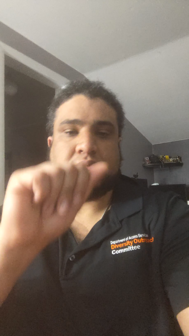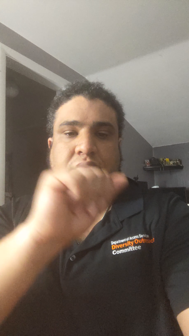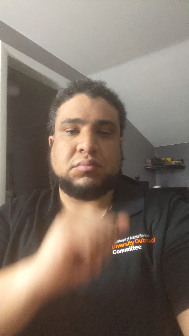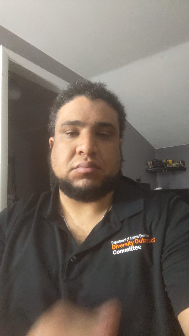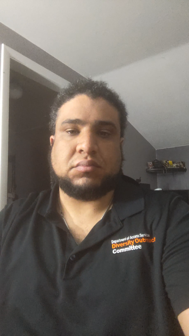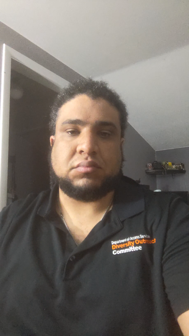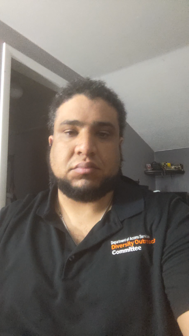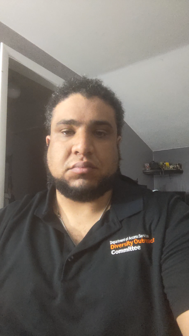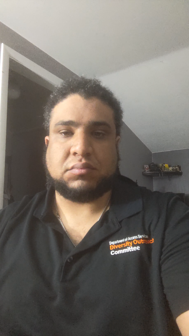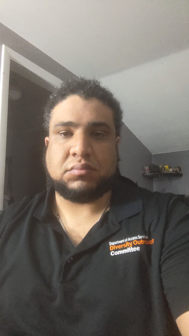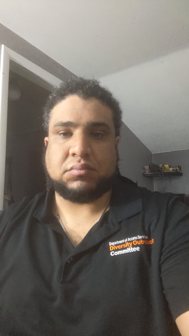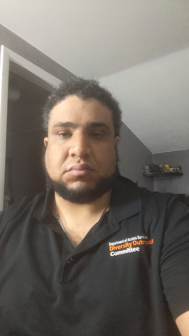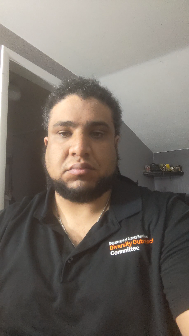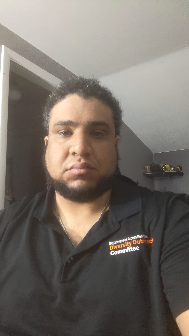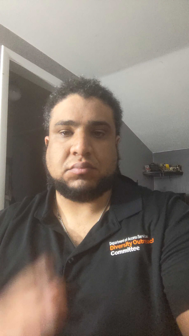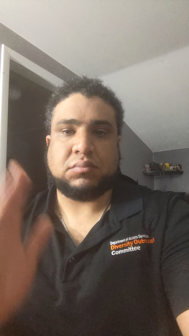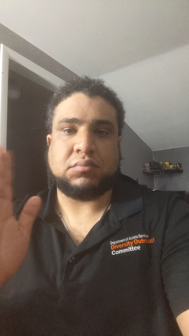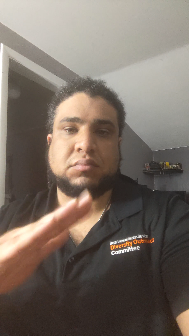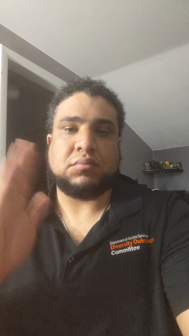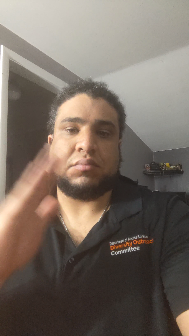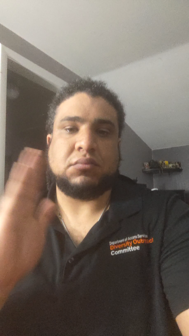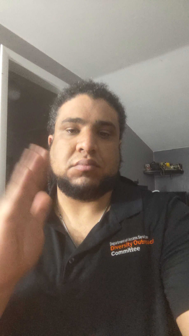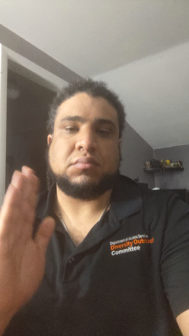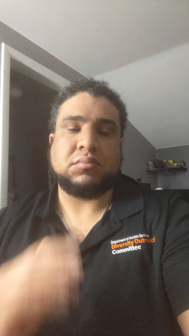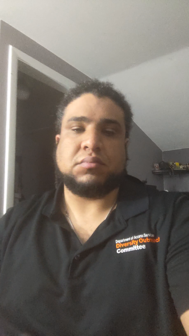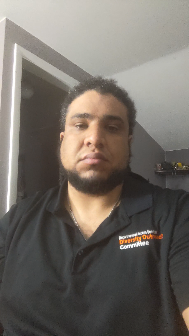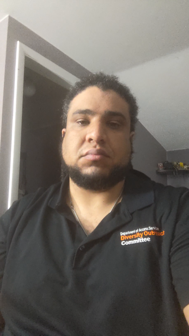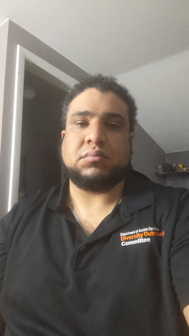clap